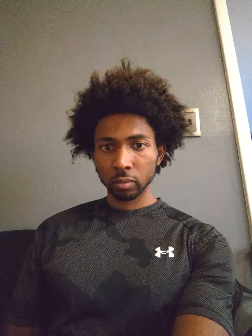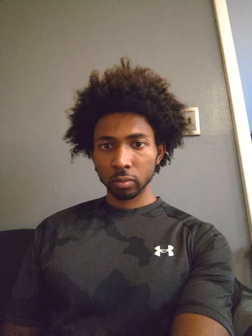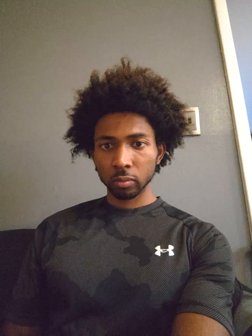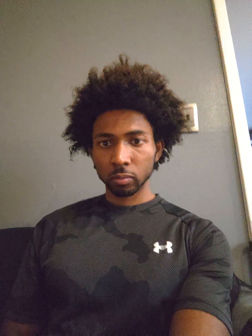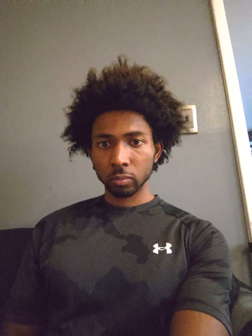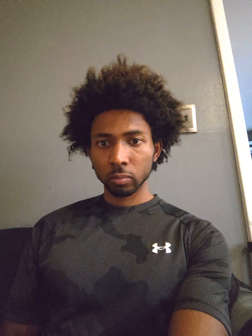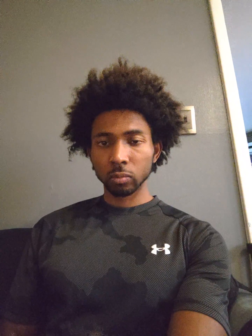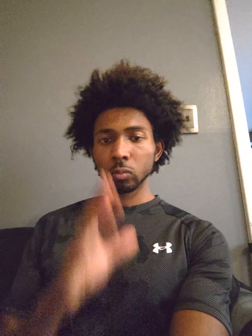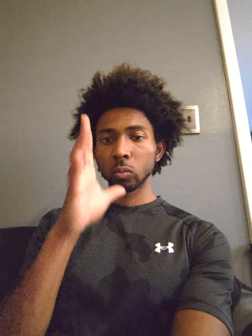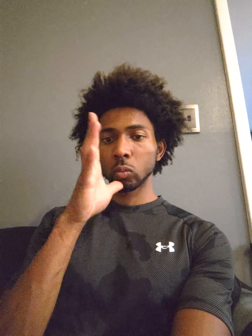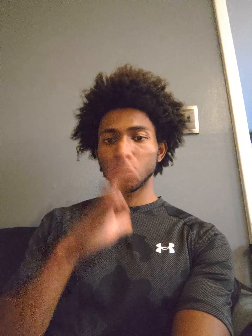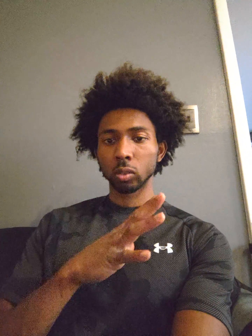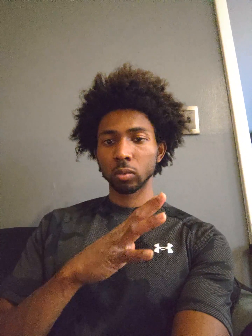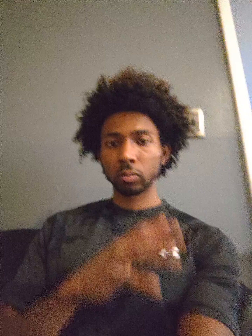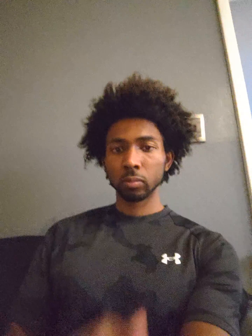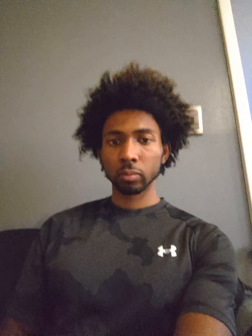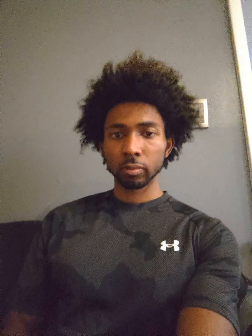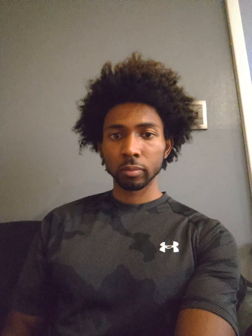lady